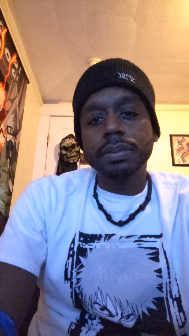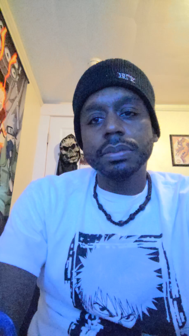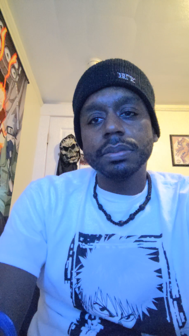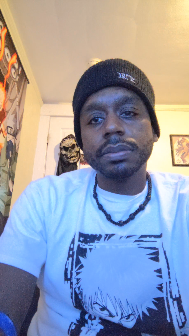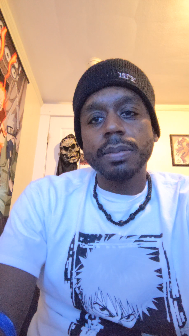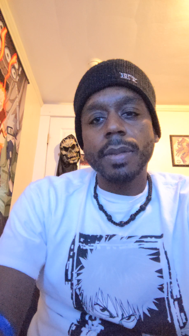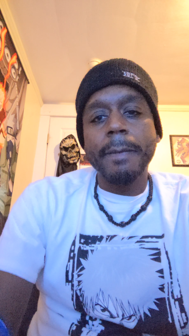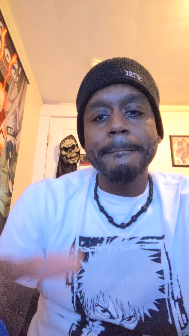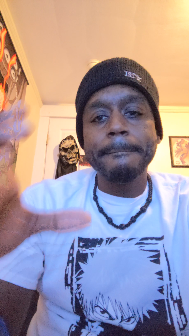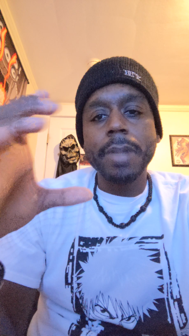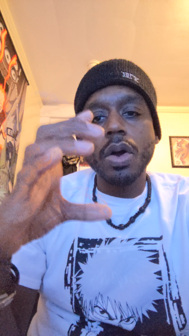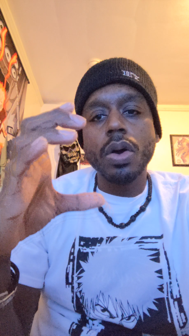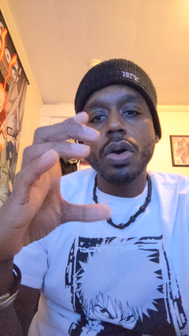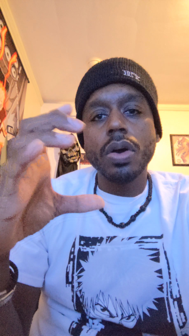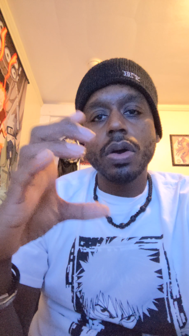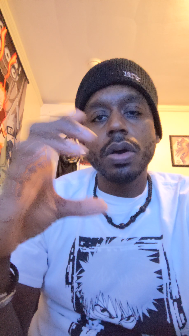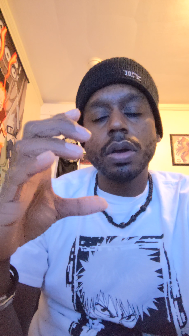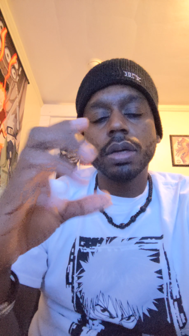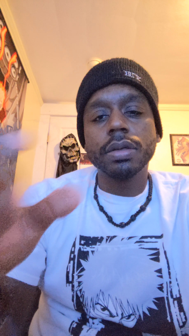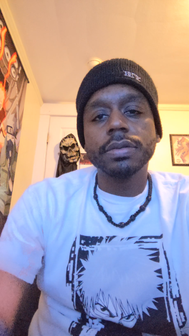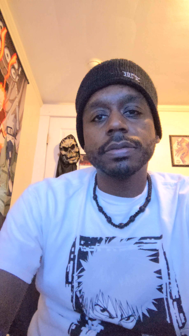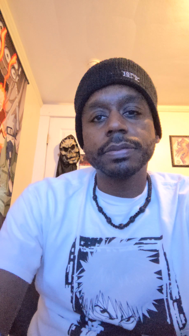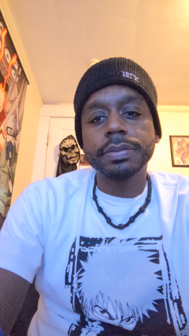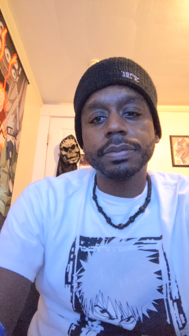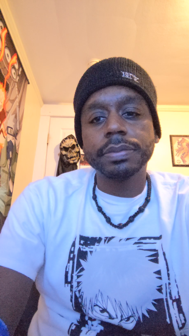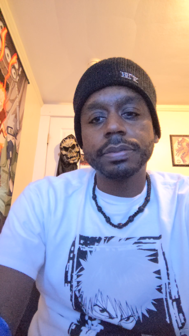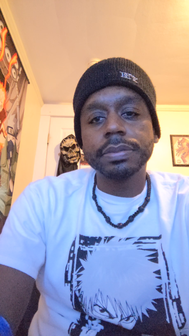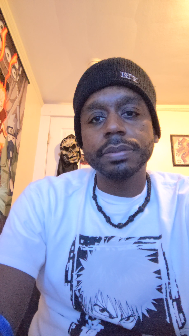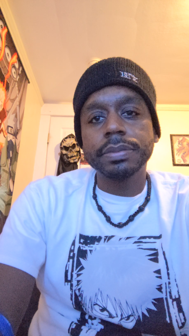ball